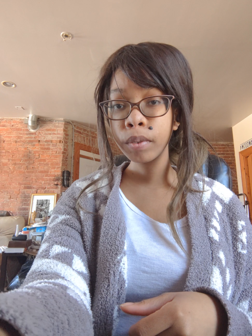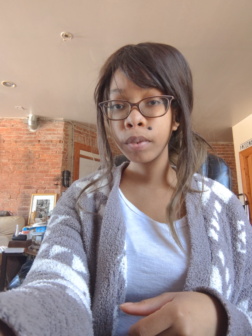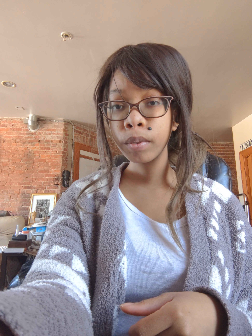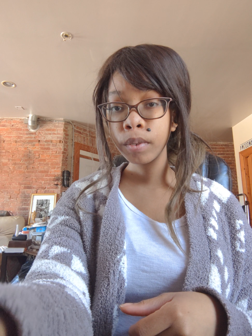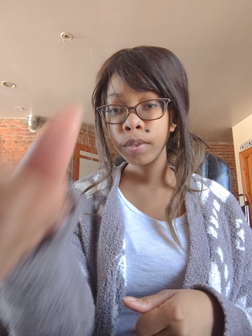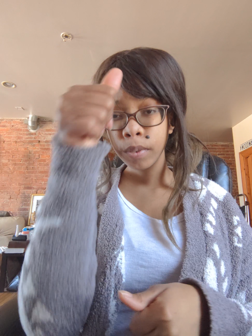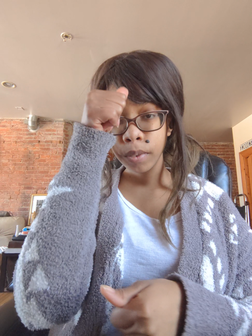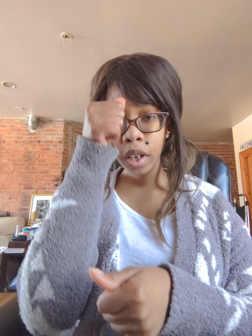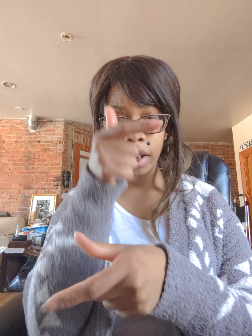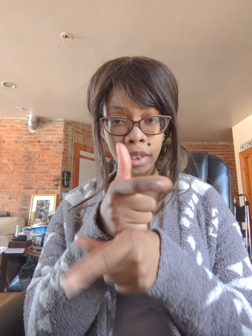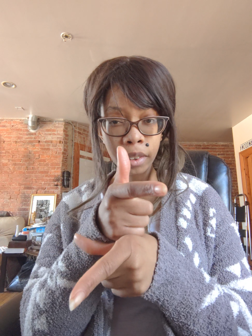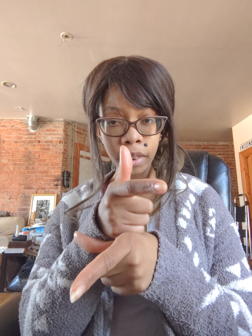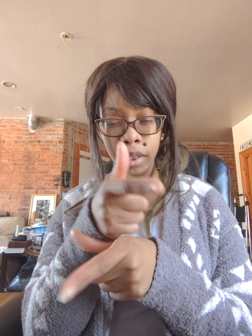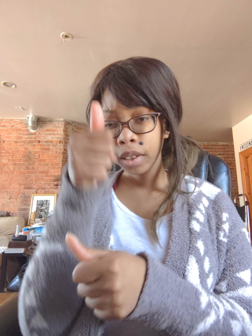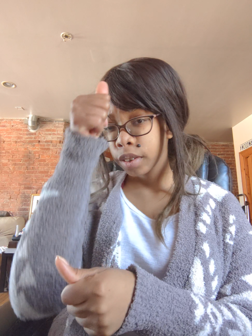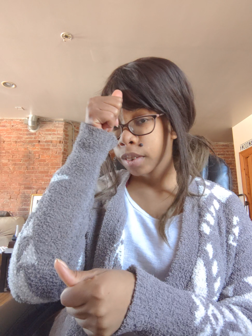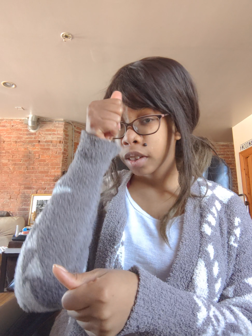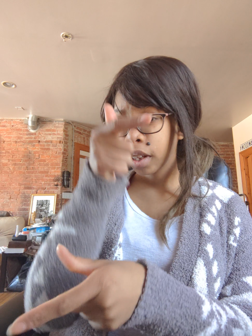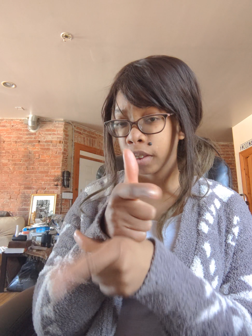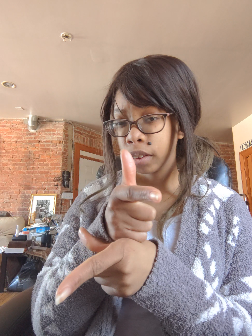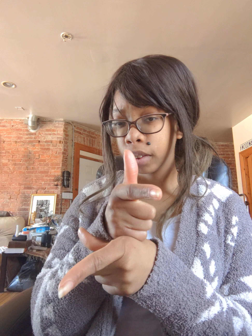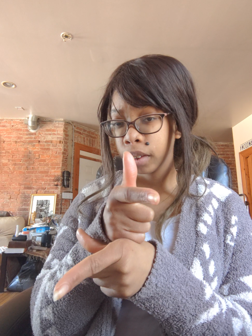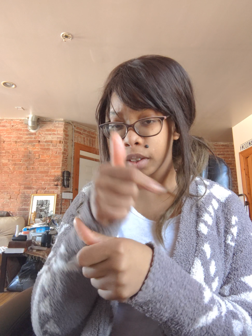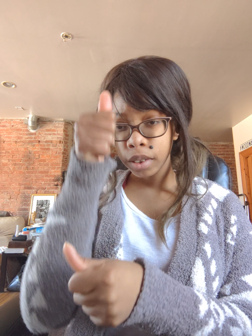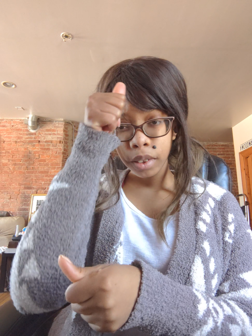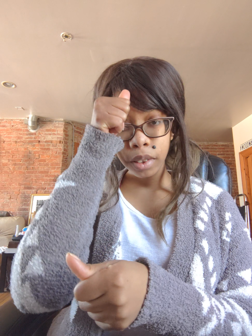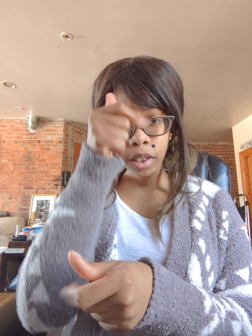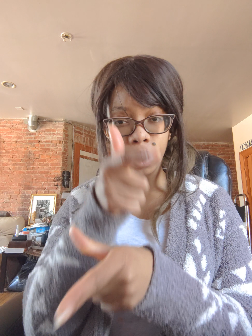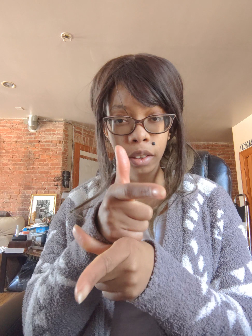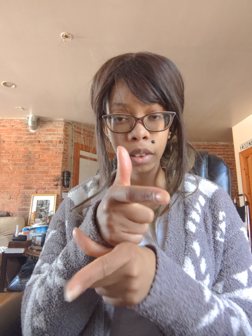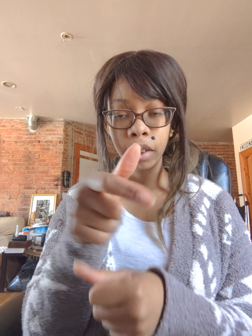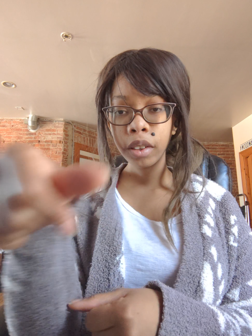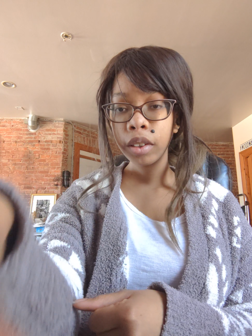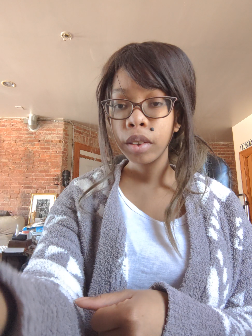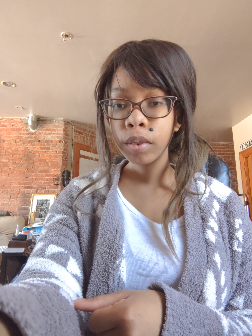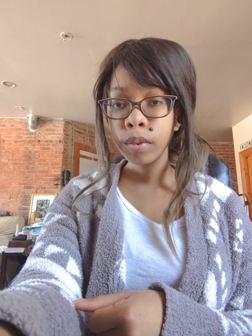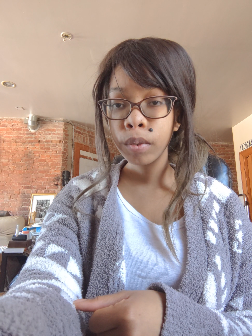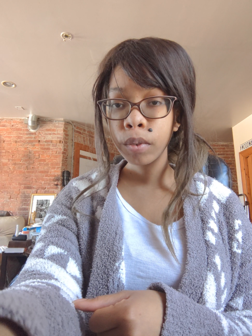brother